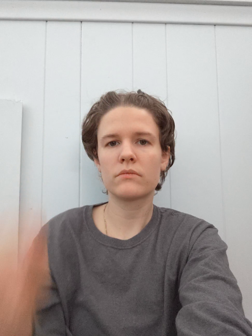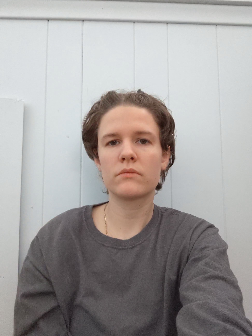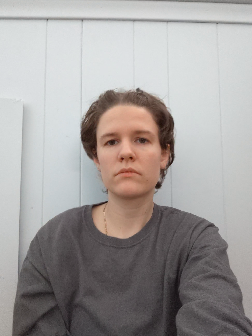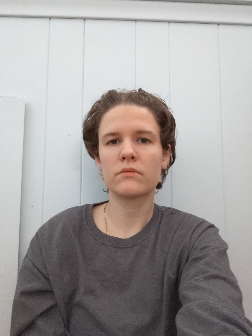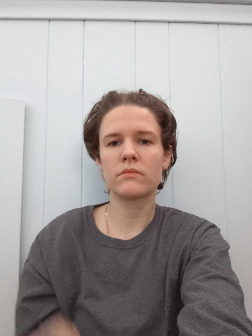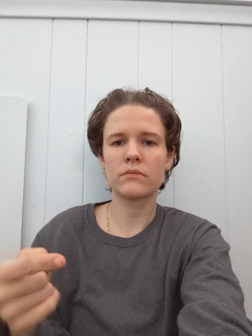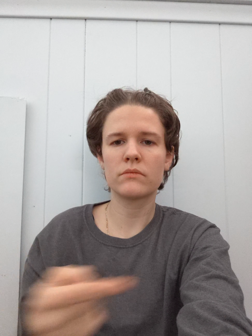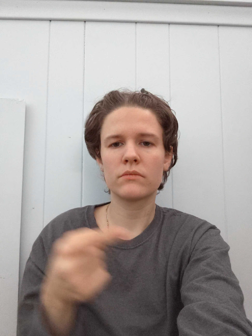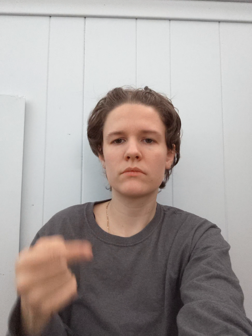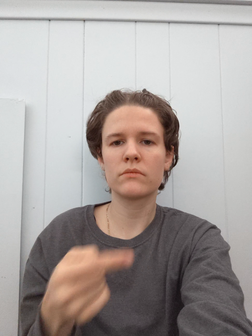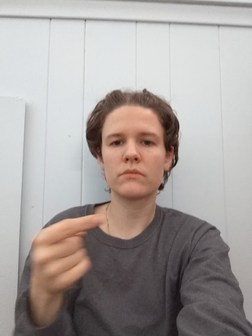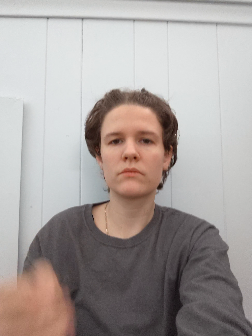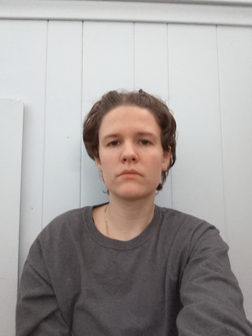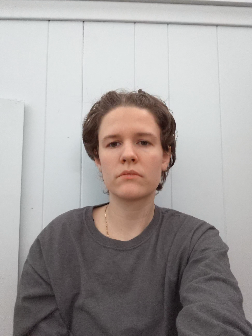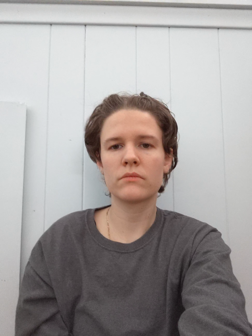owie